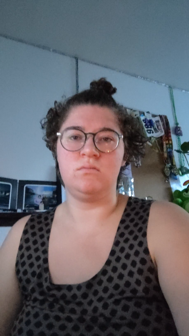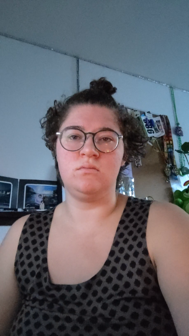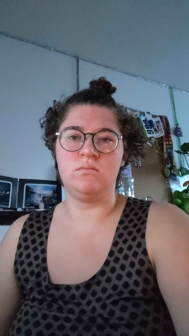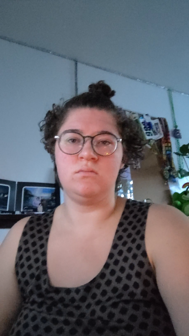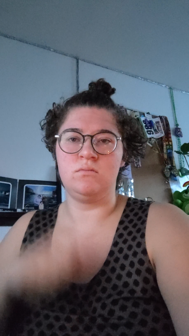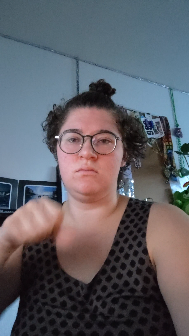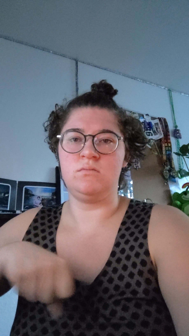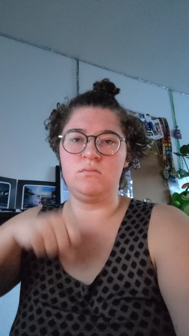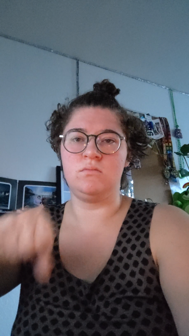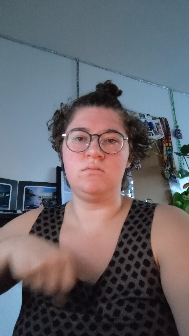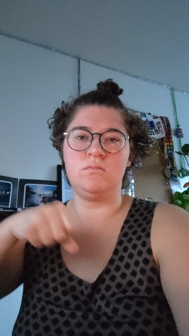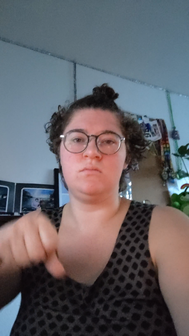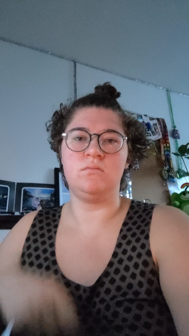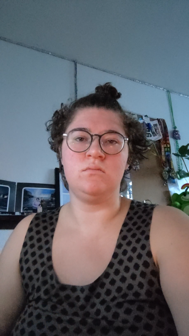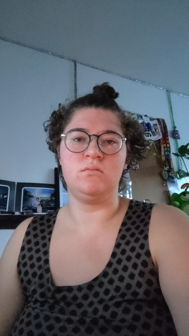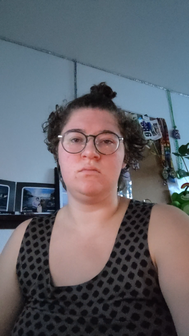bicycle